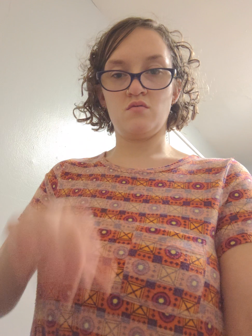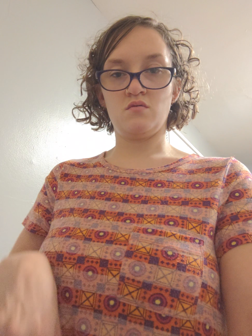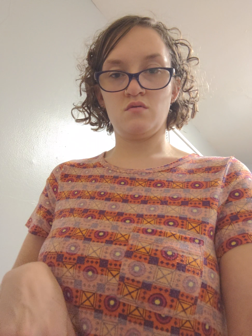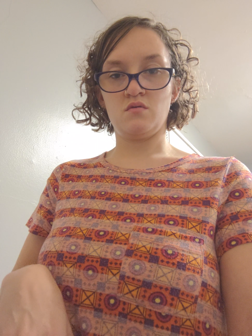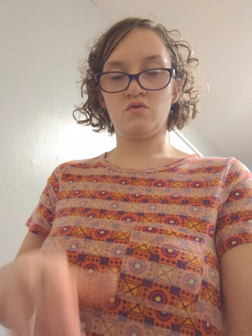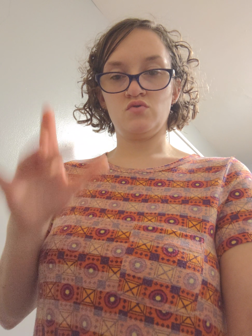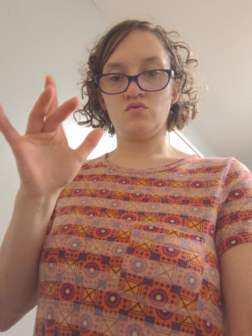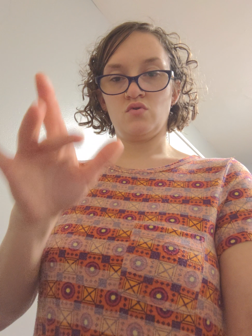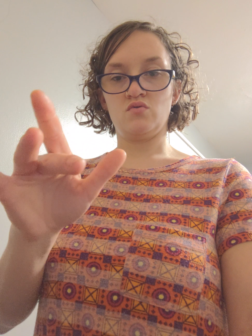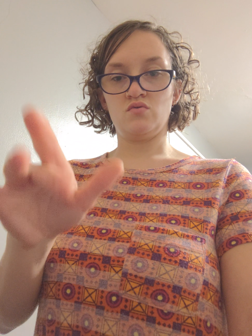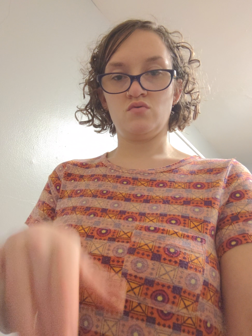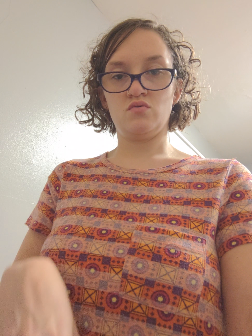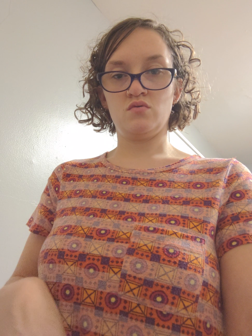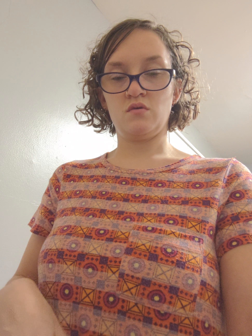touch